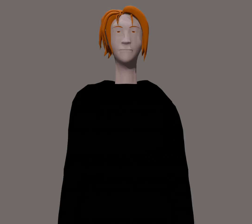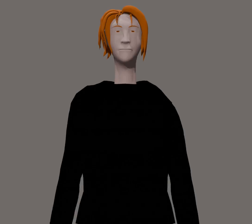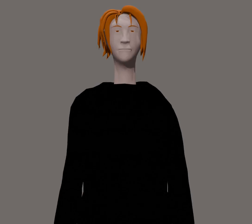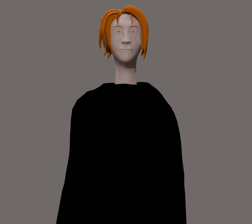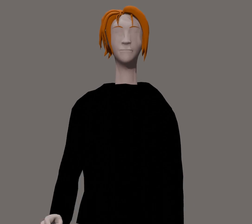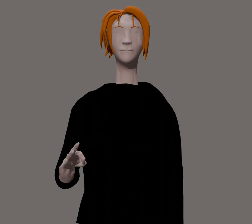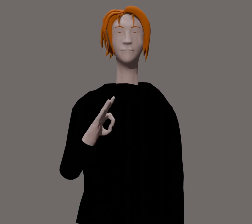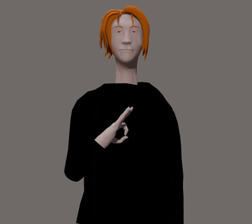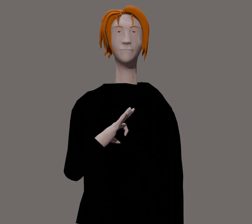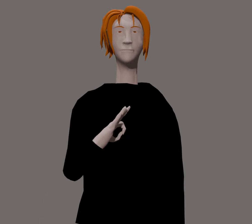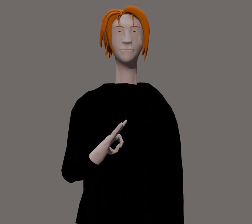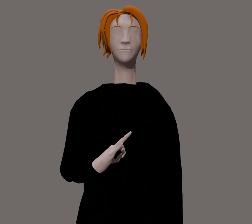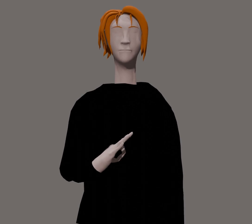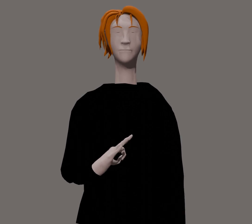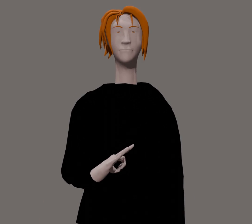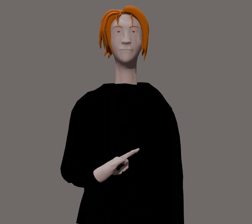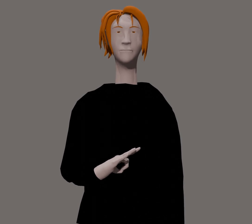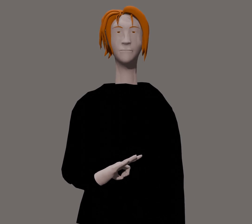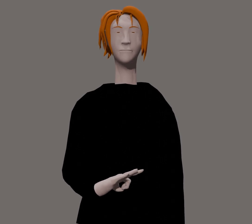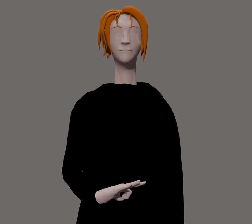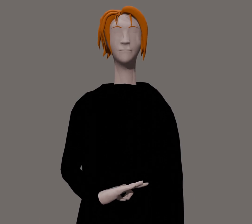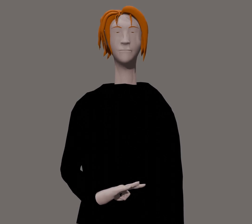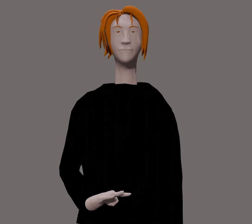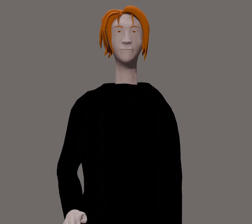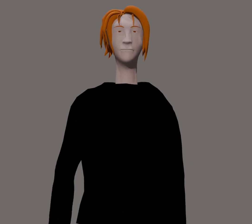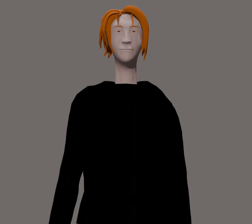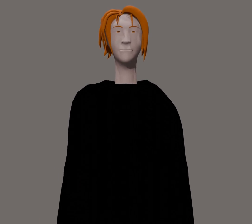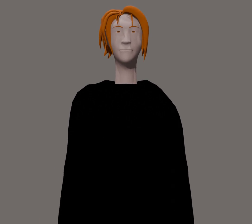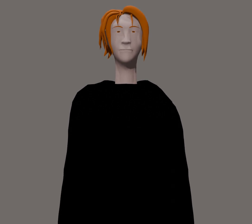Buttons